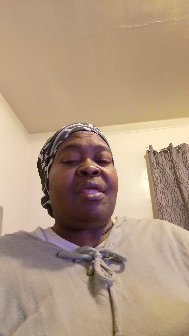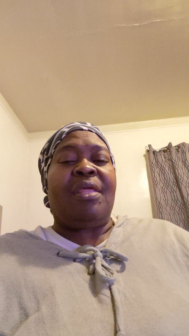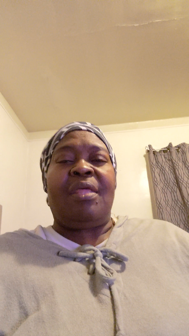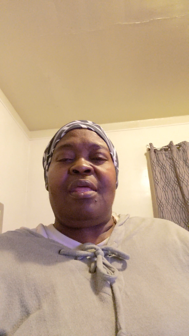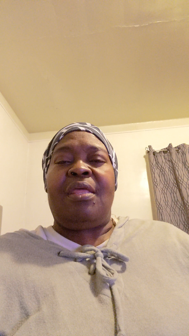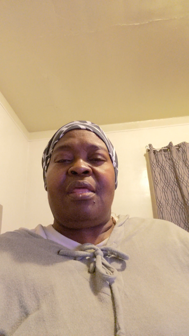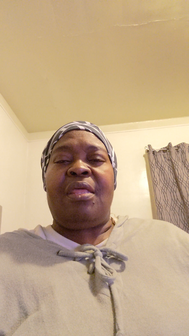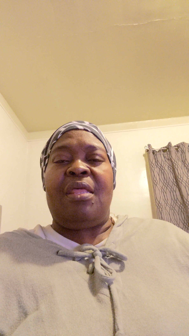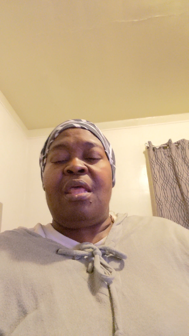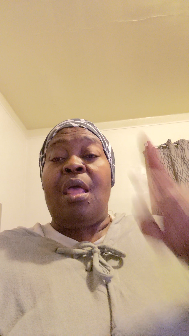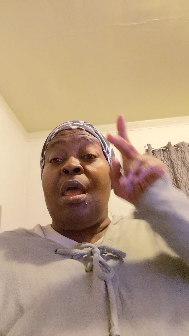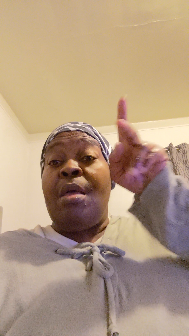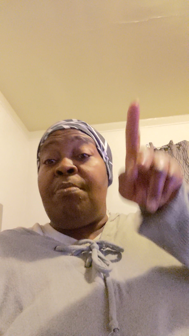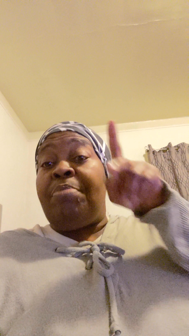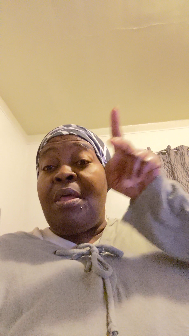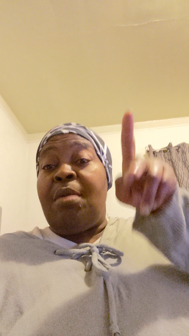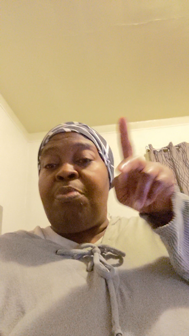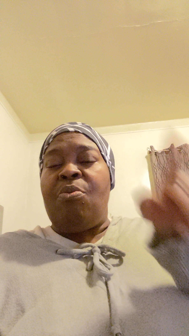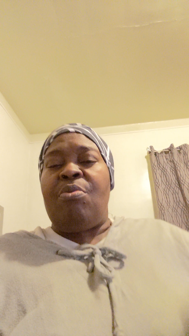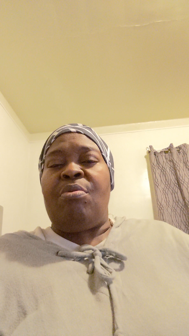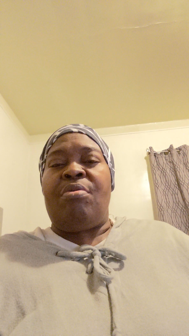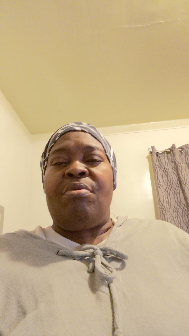people